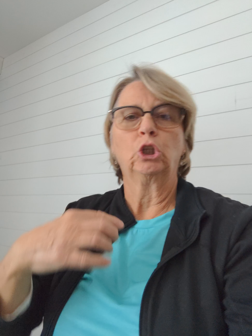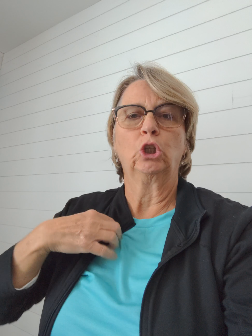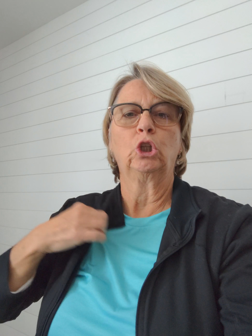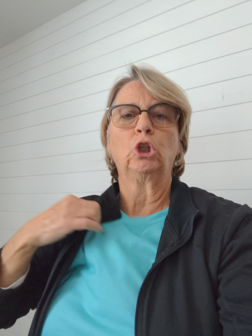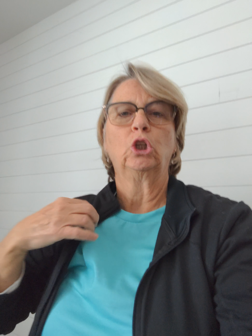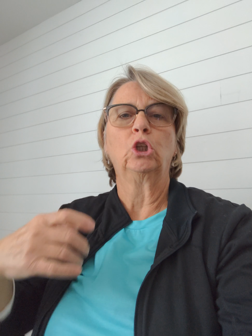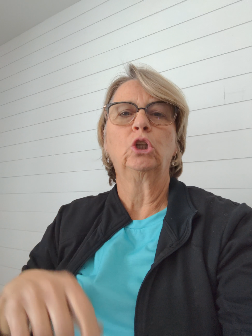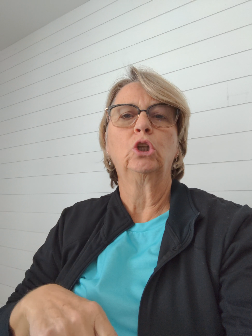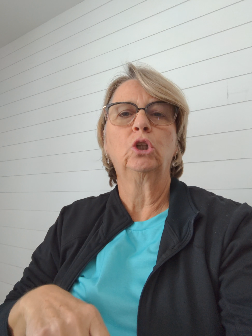shirt